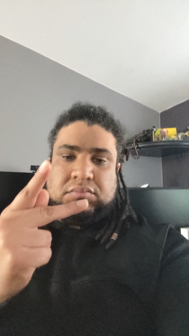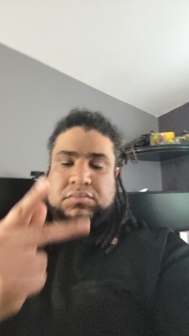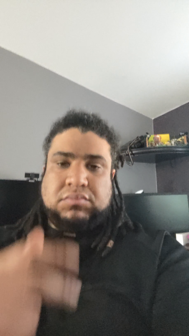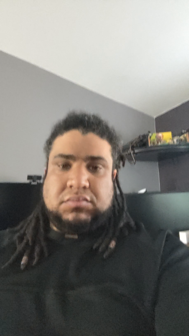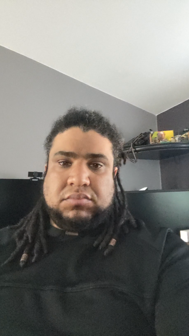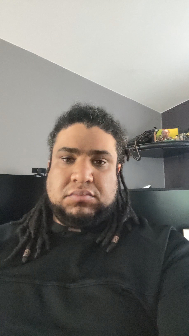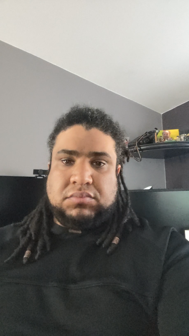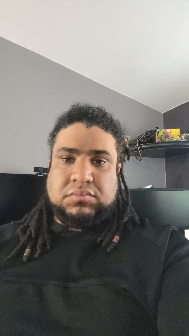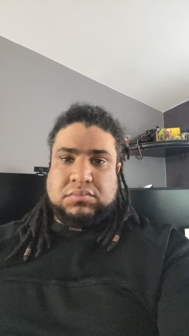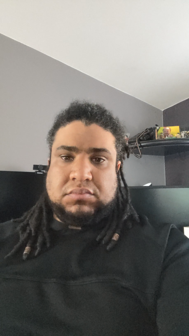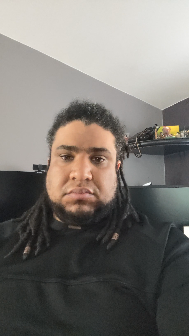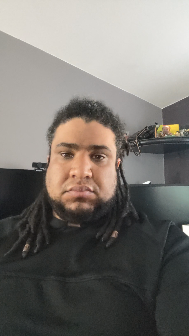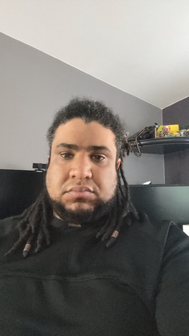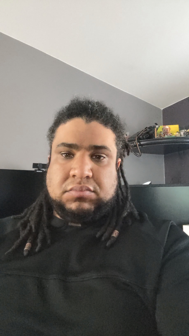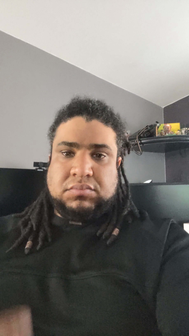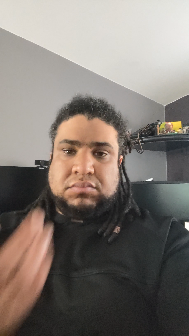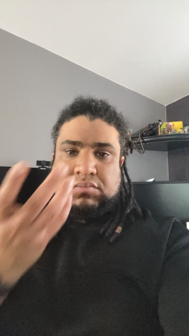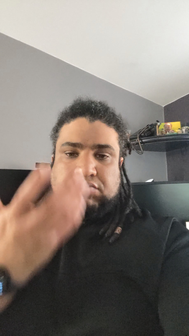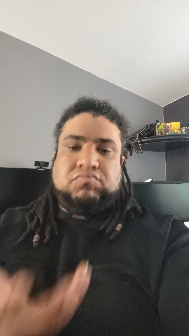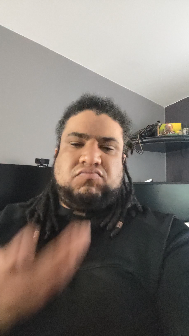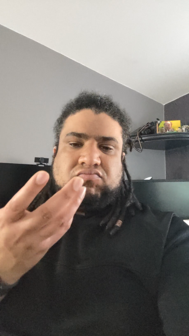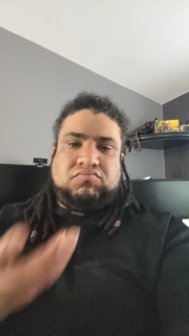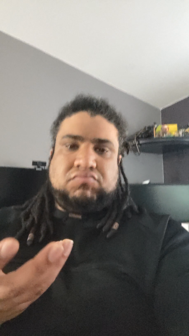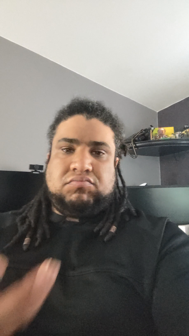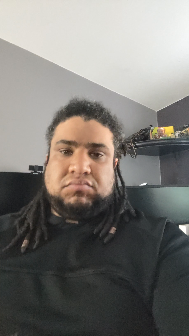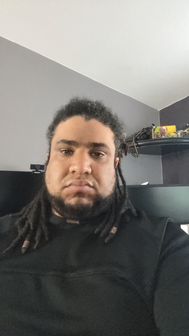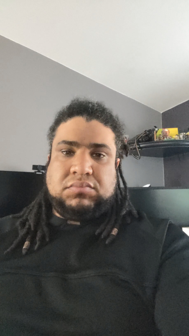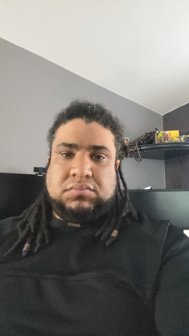heavy